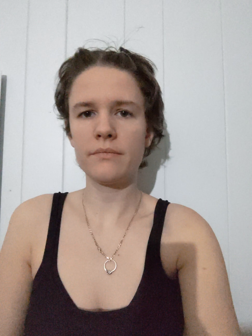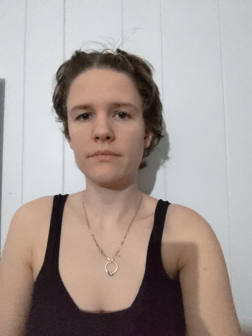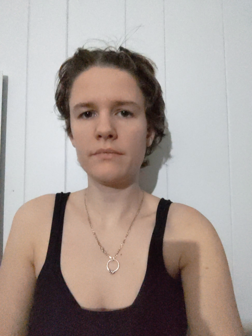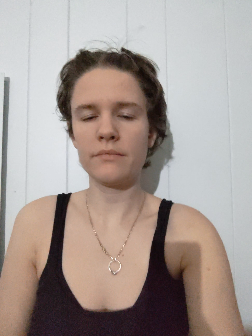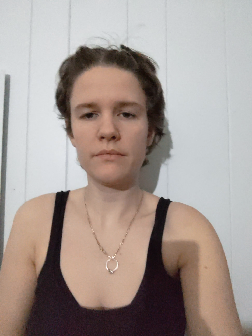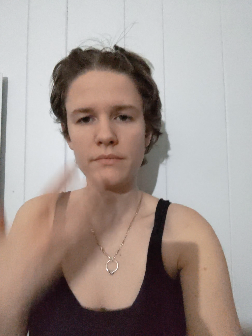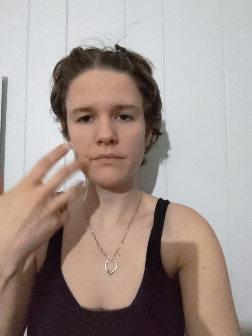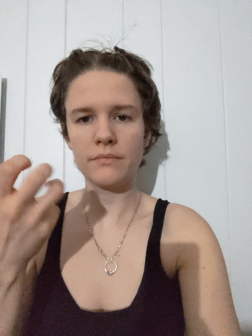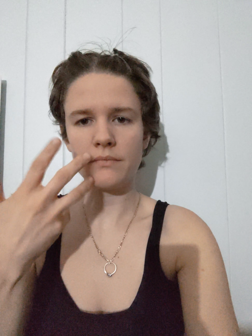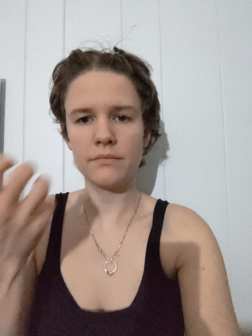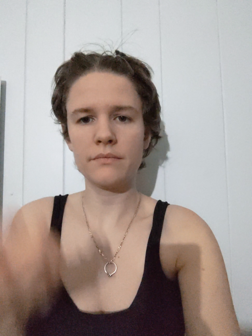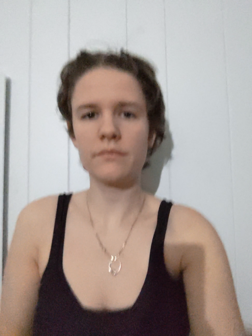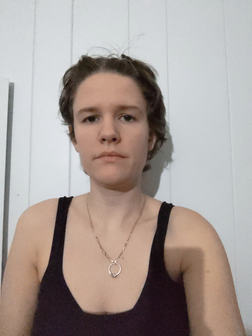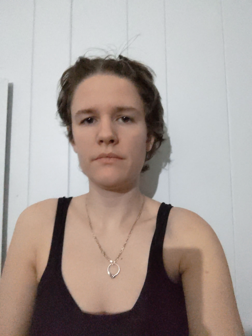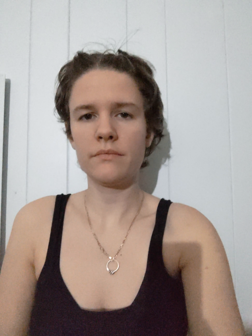tiger